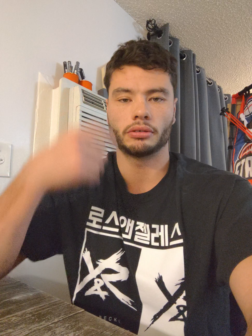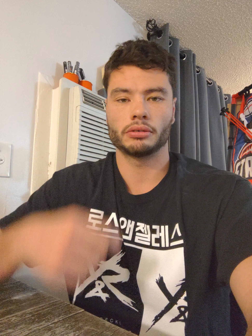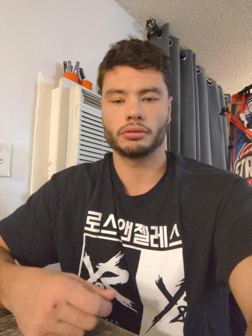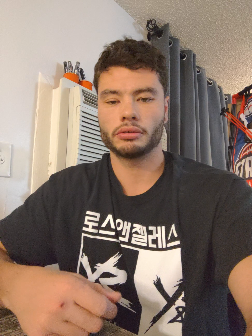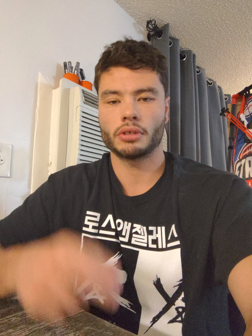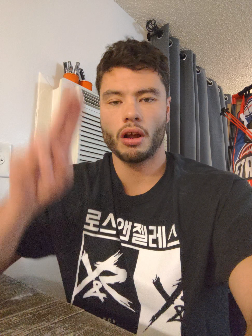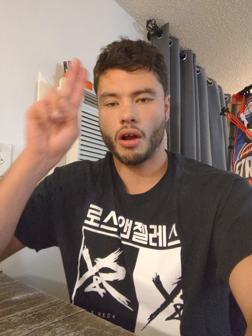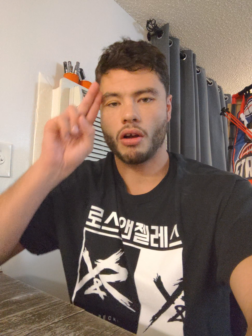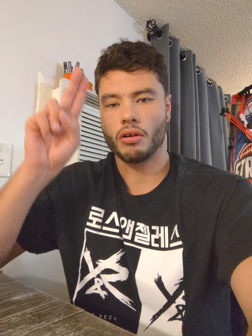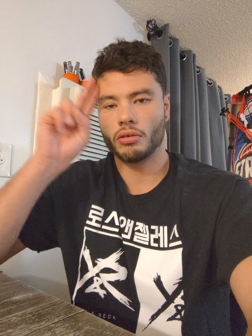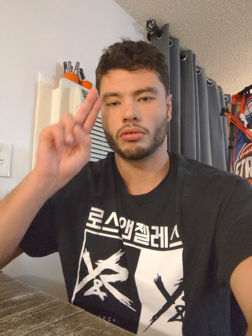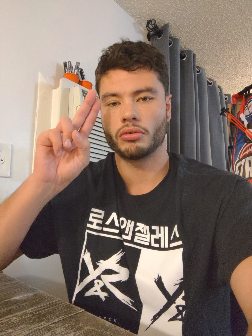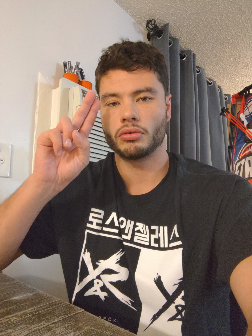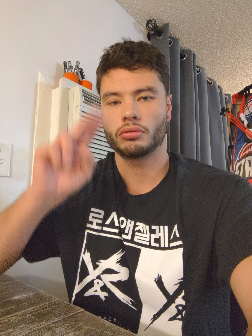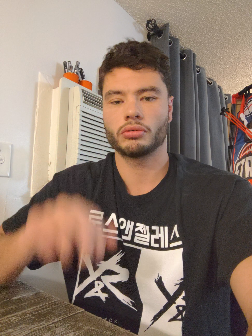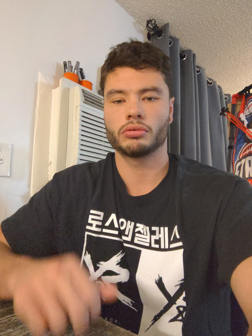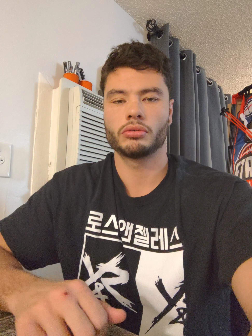uncle